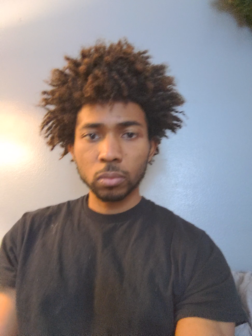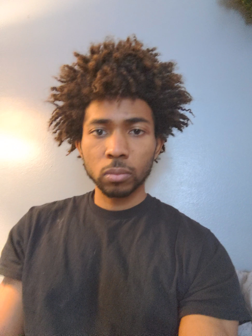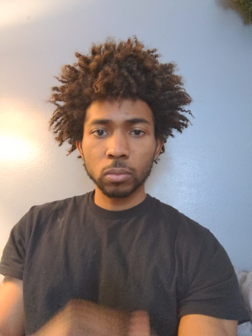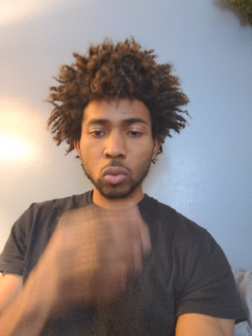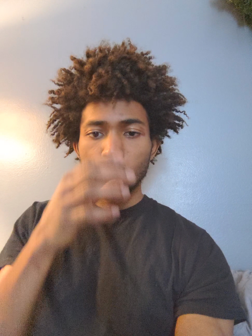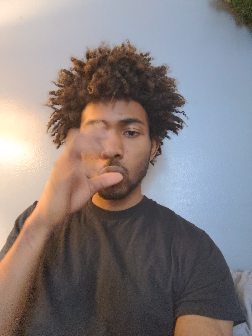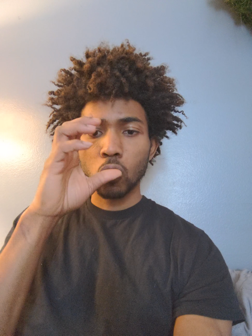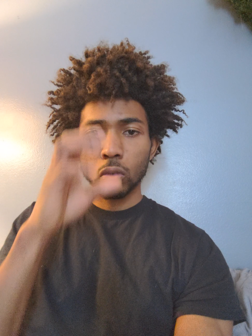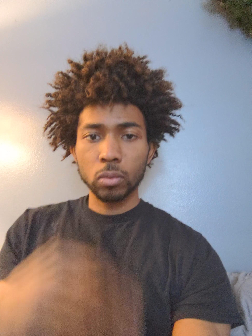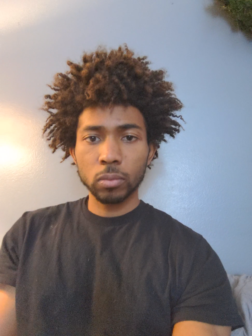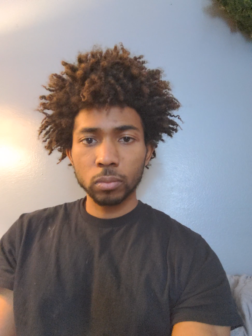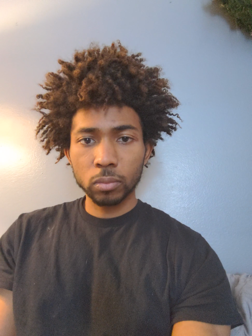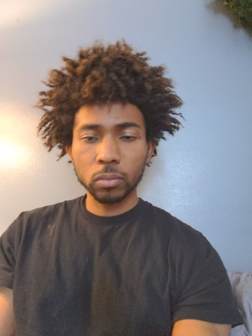drink